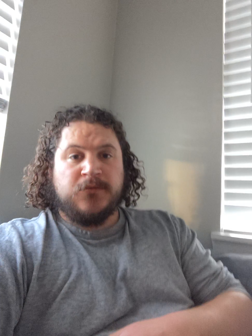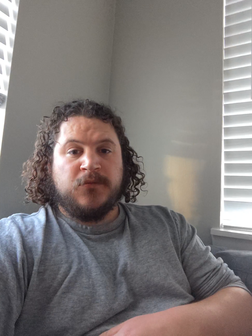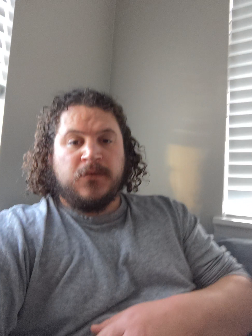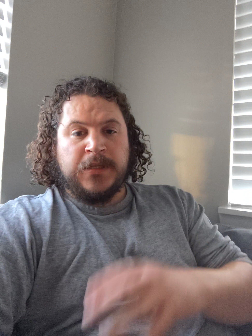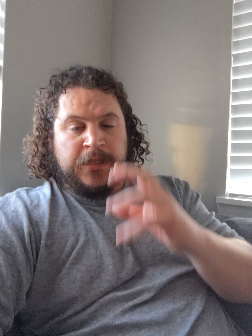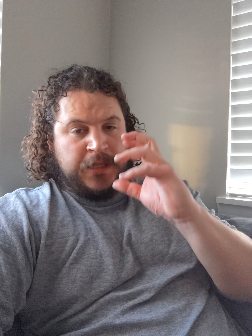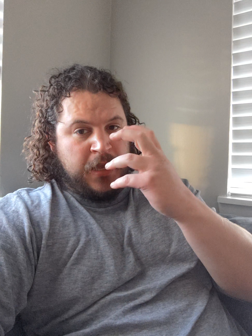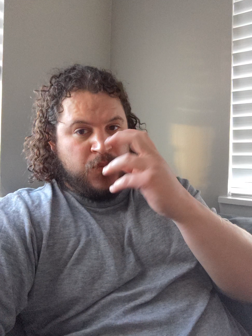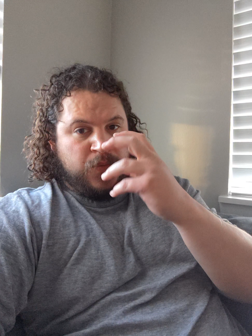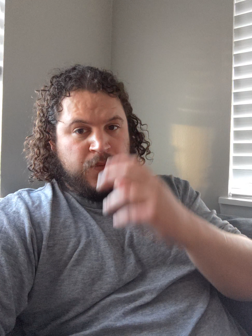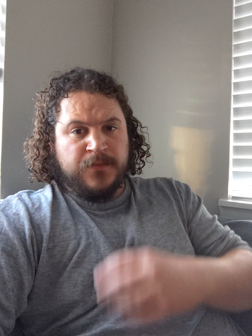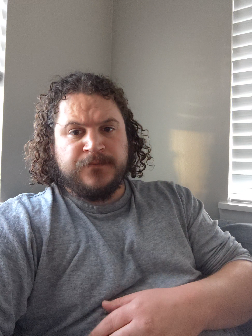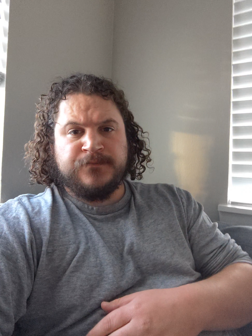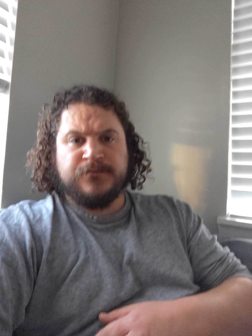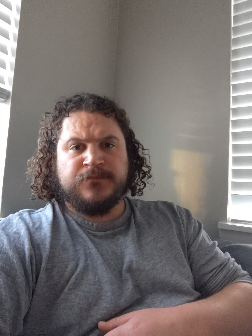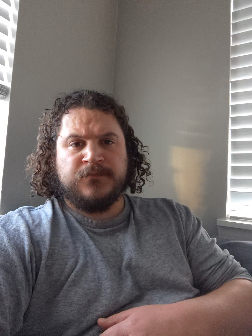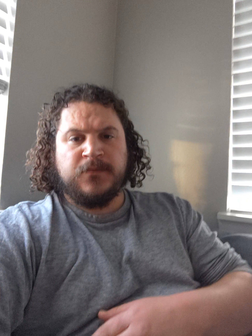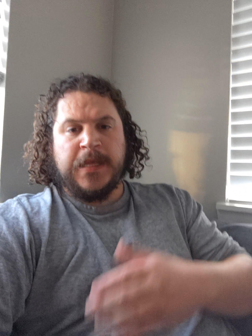clown